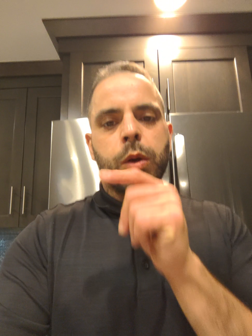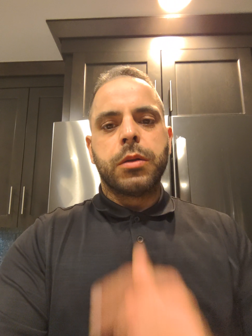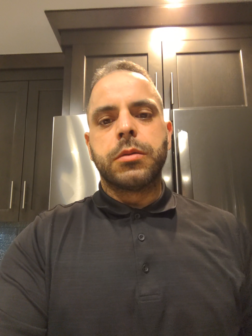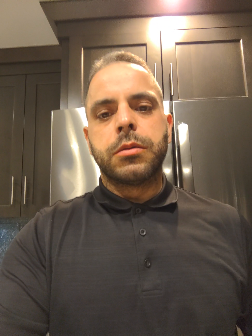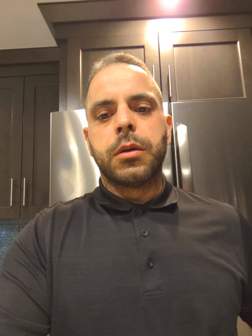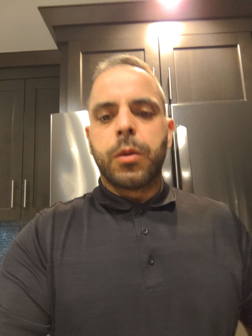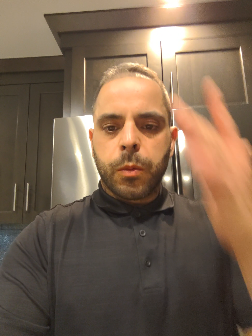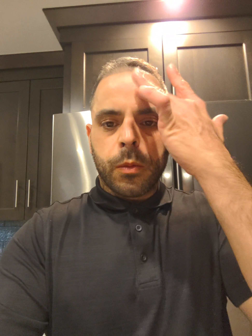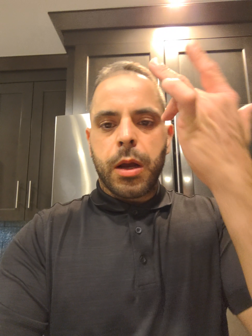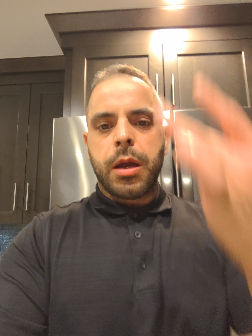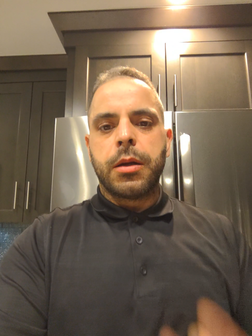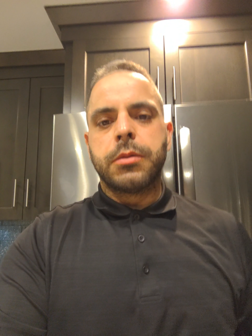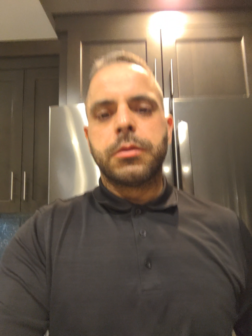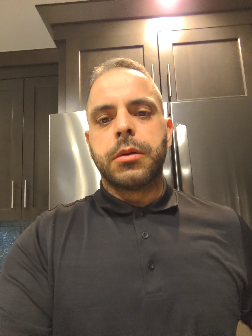why